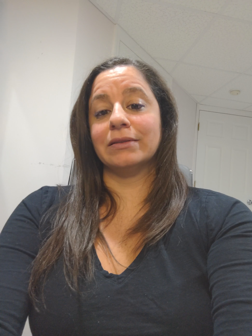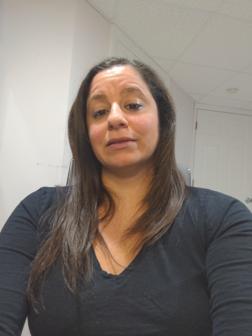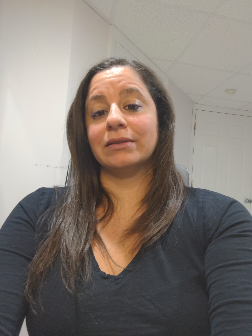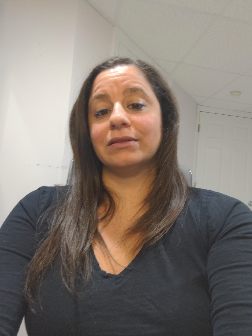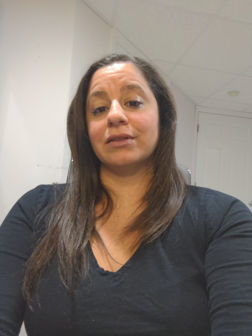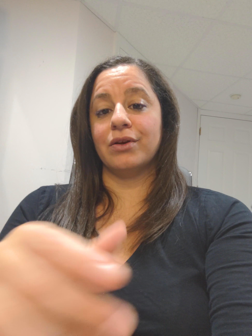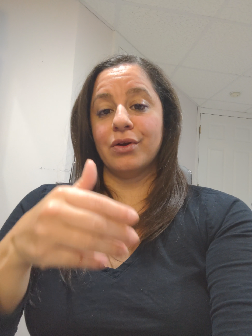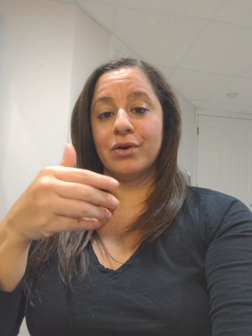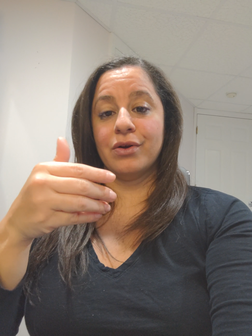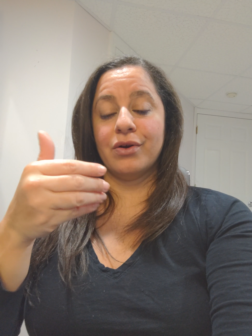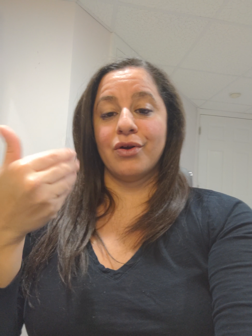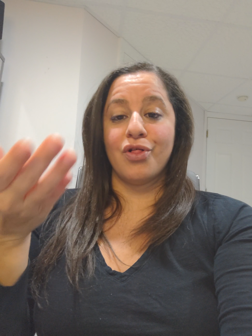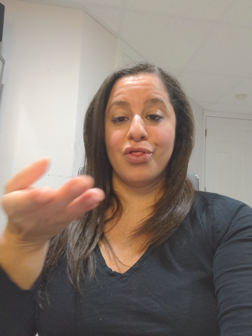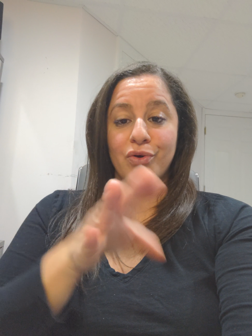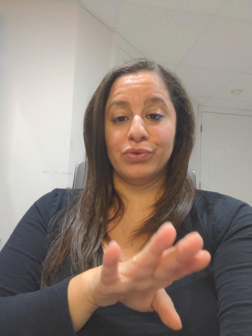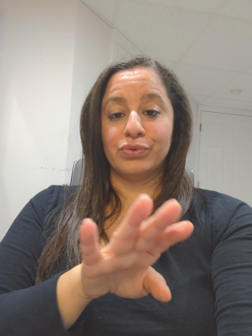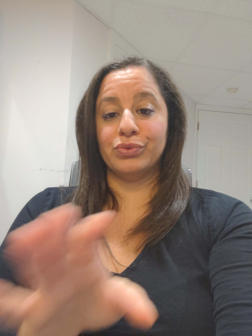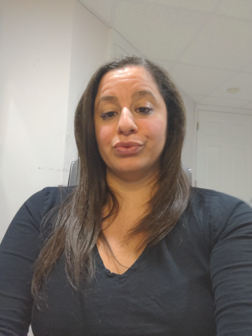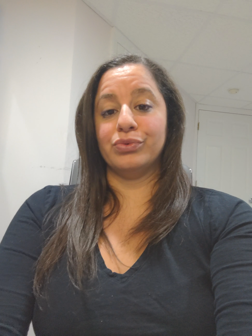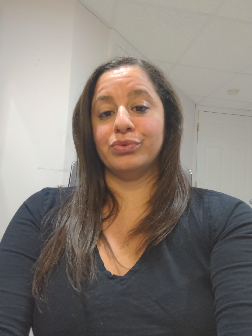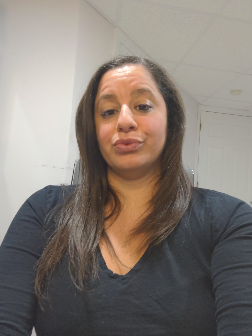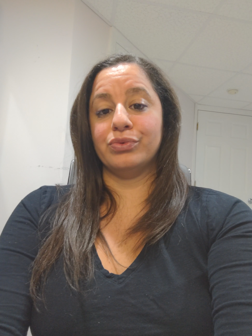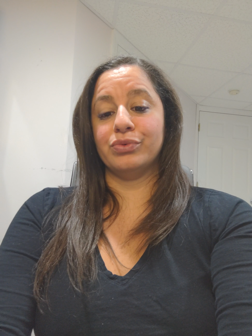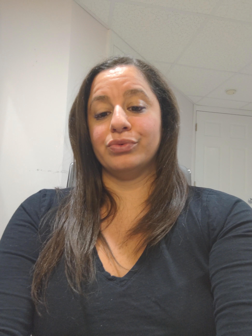close